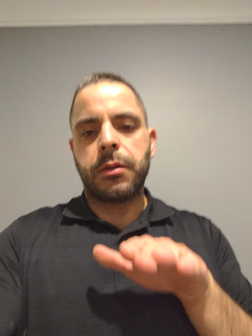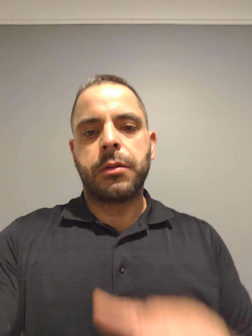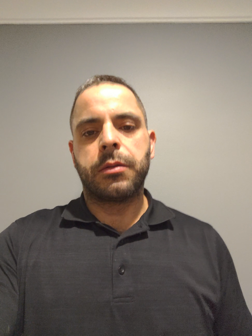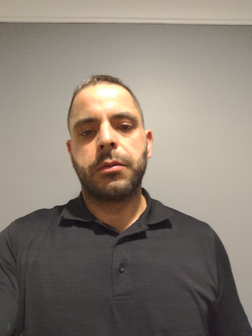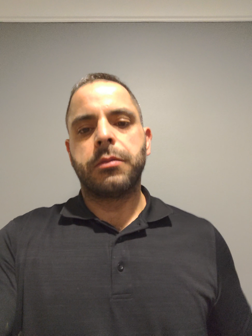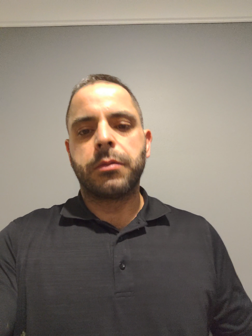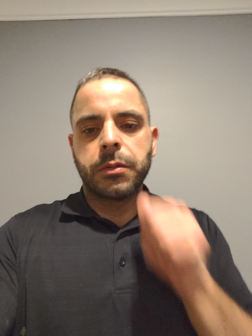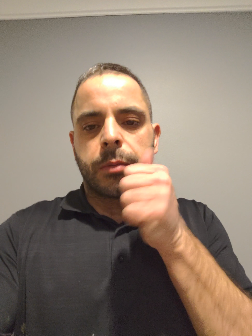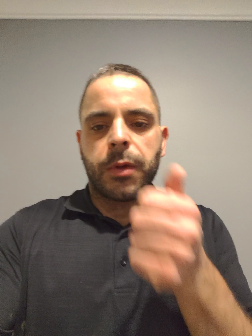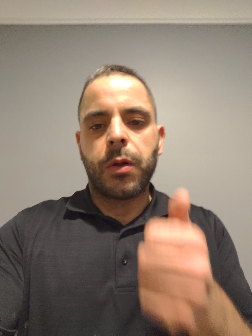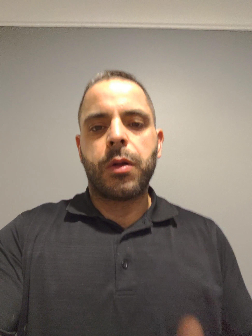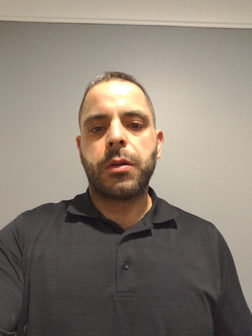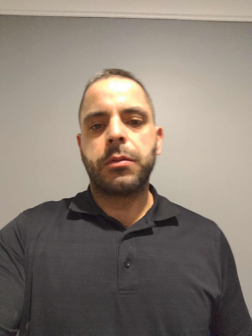tomorrow